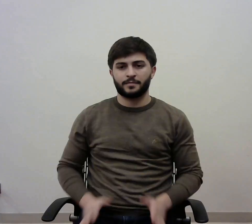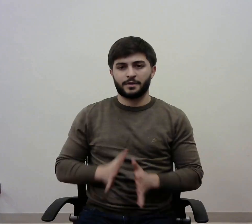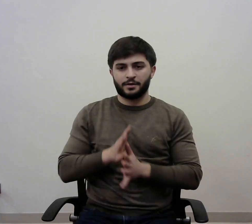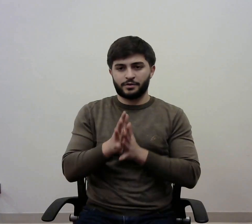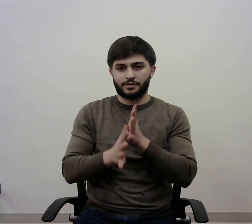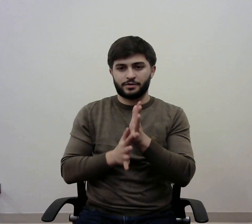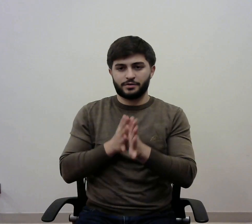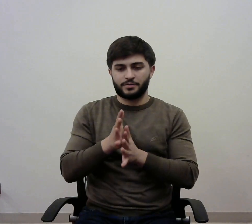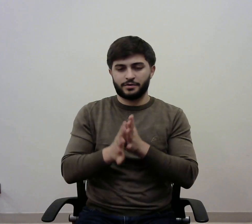işarə